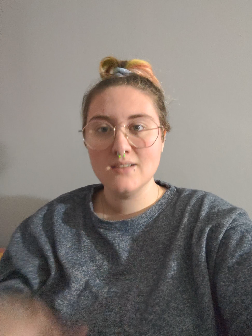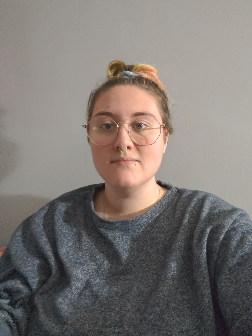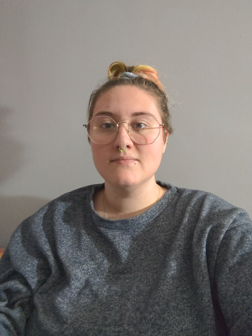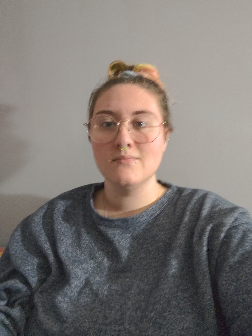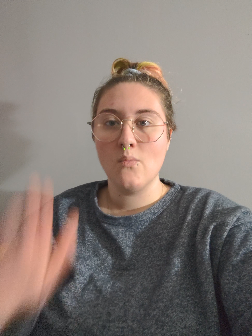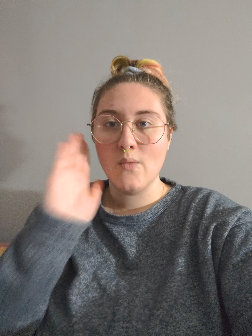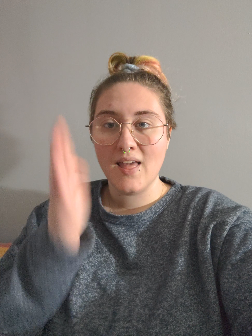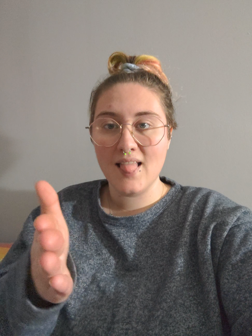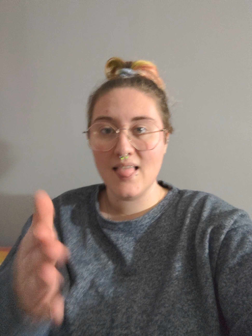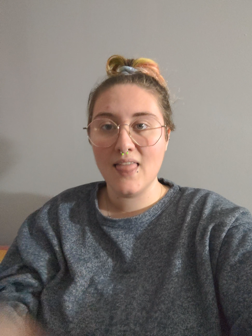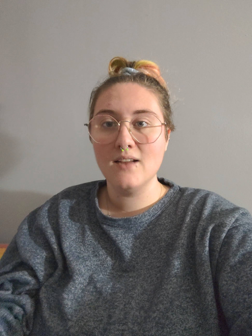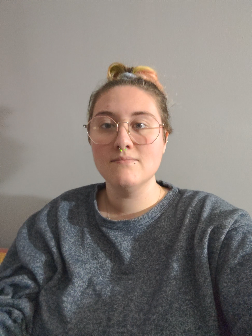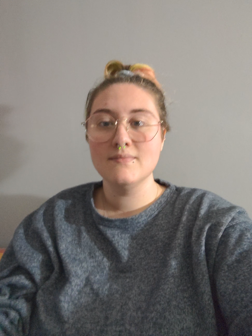will